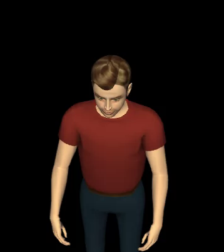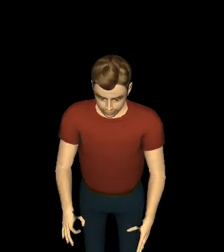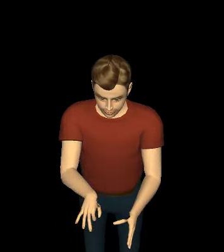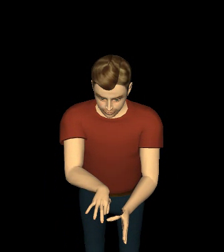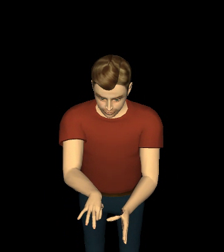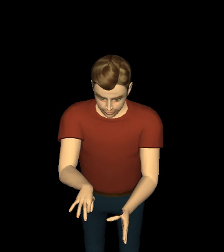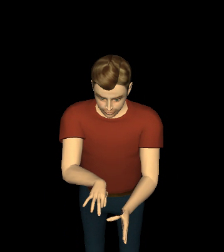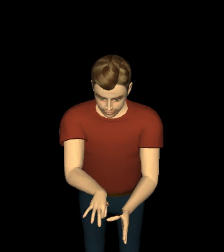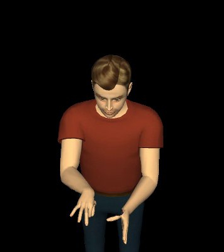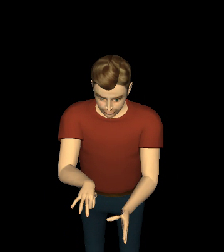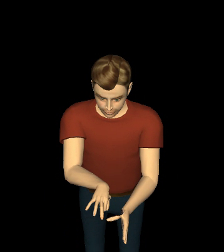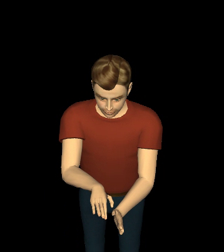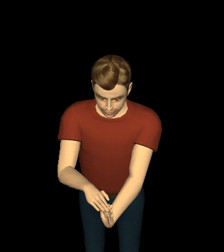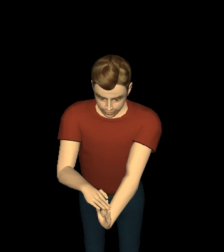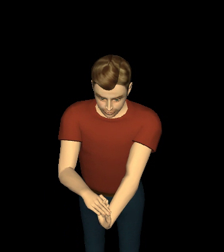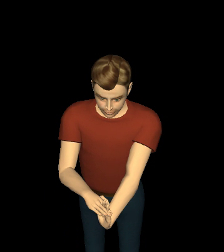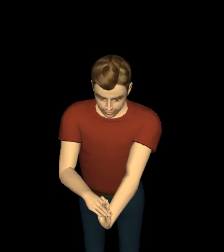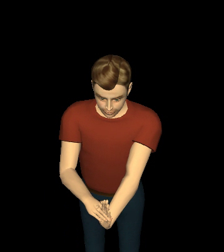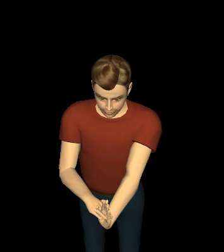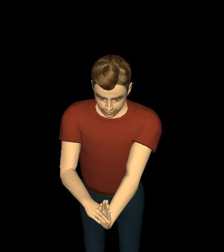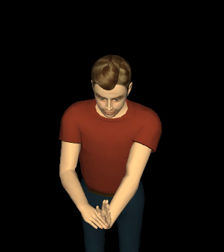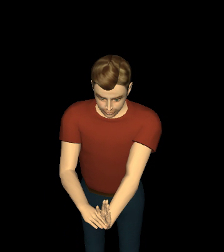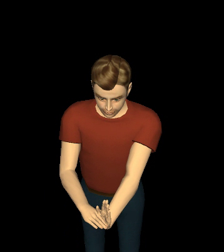وصفة